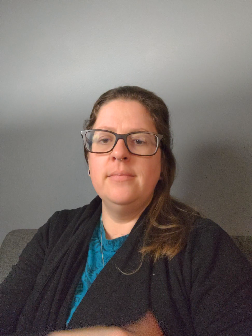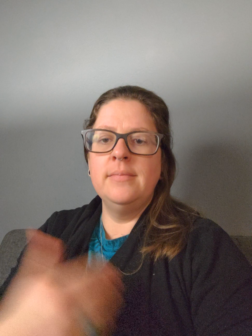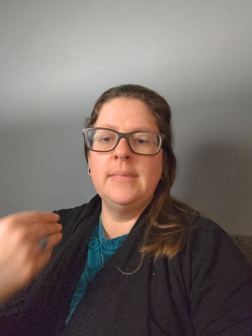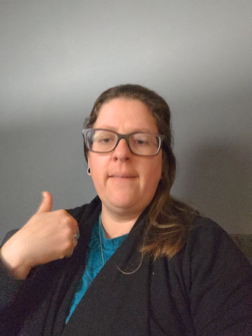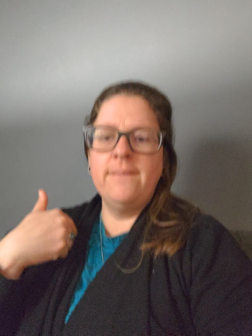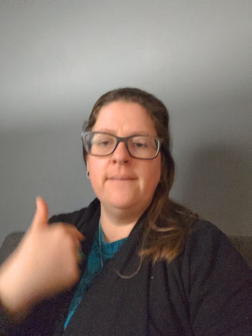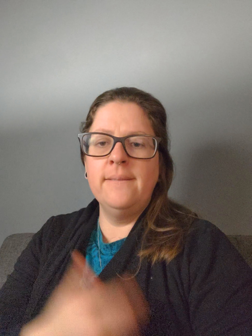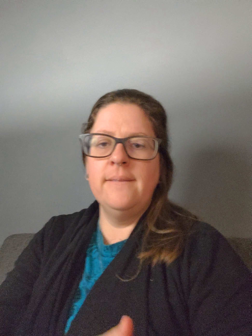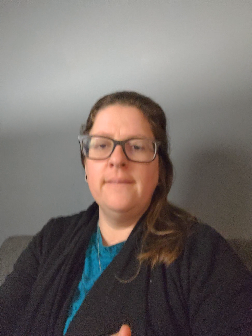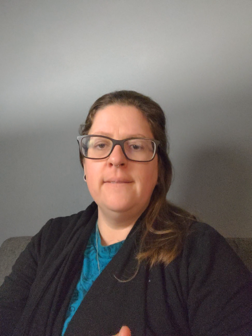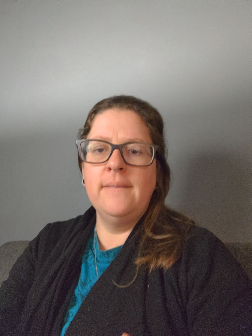have